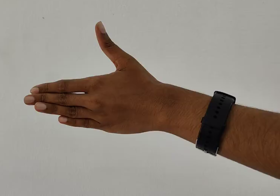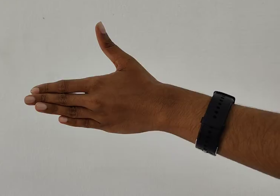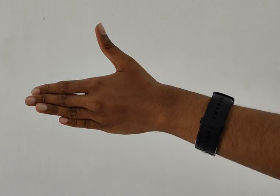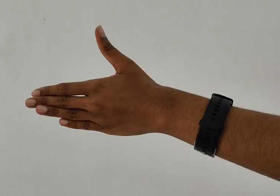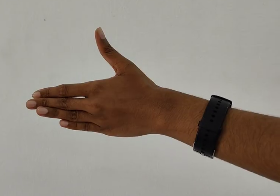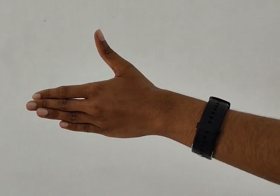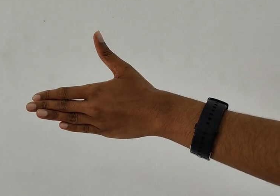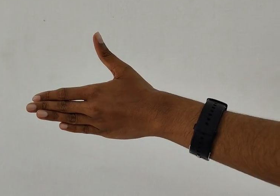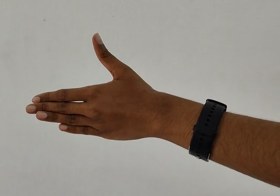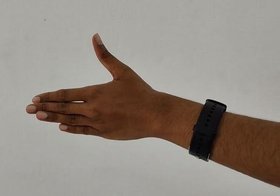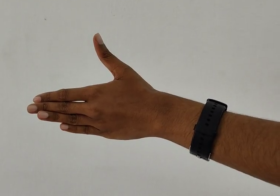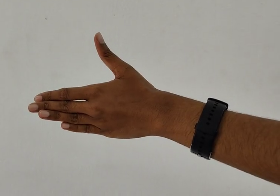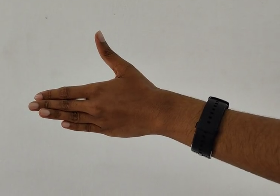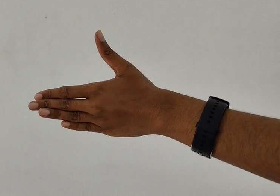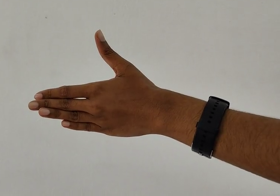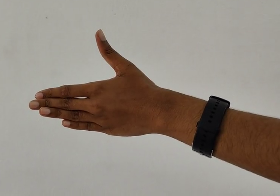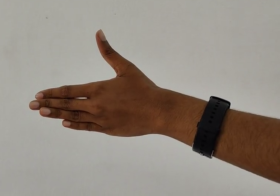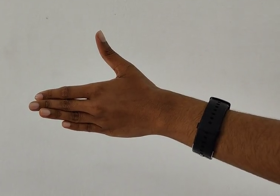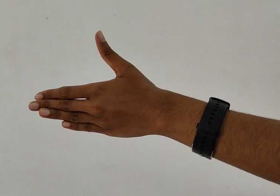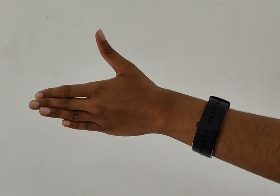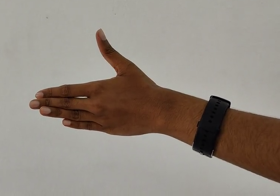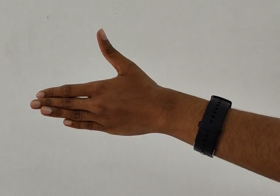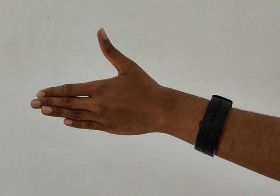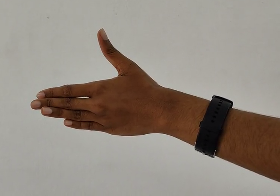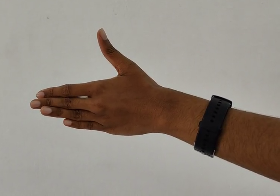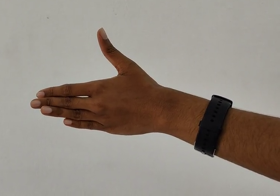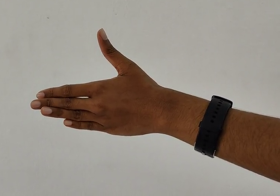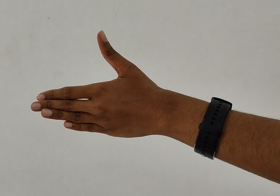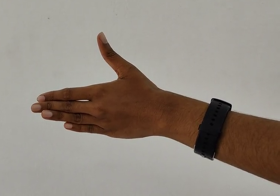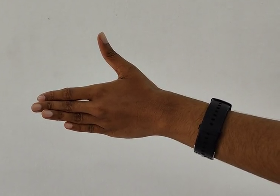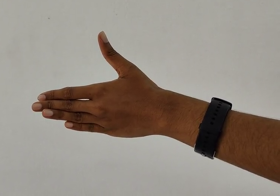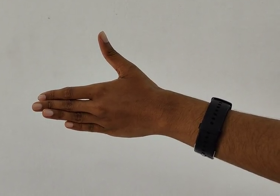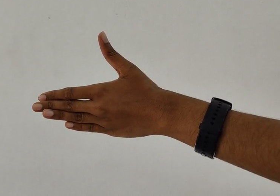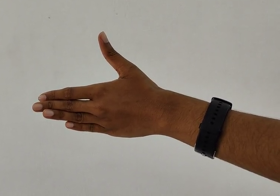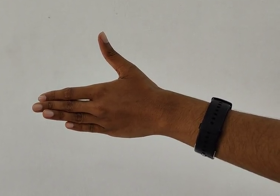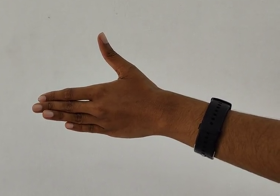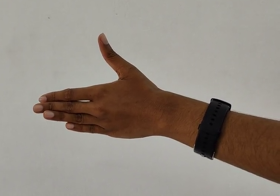ആ